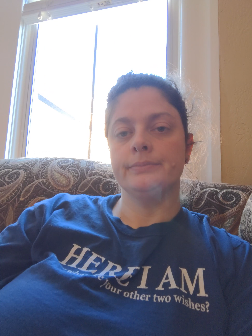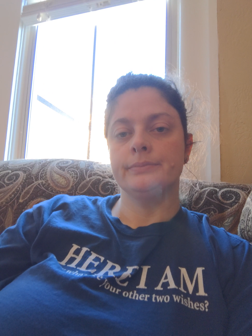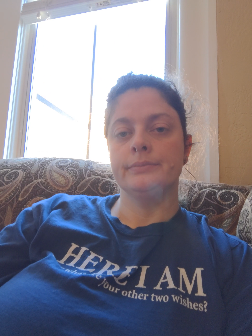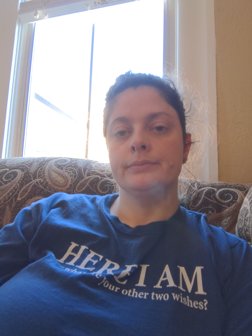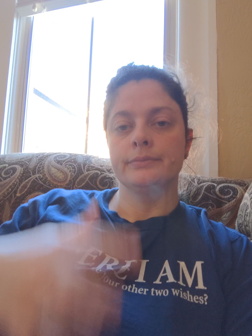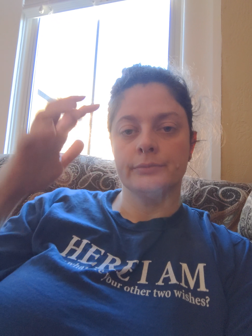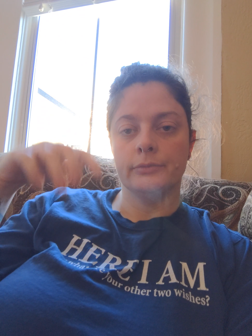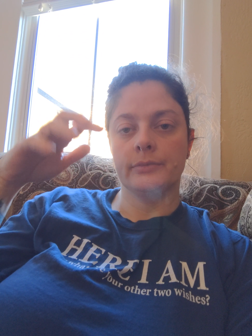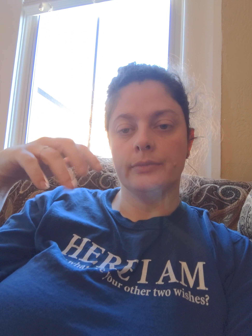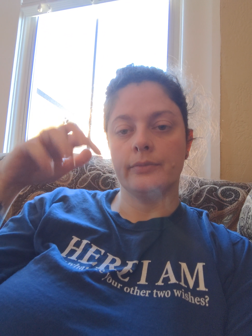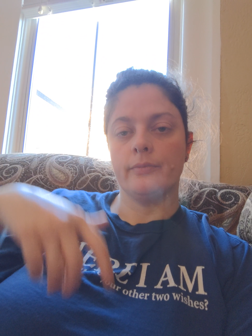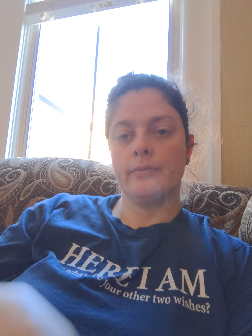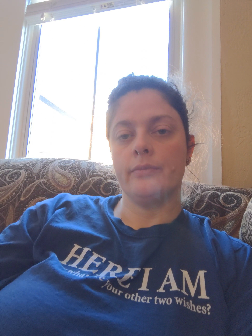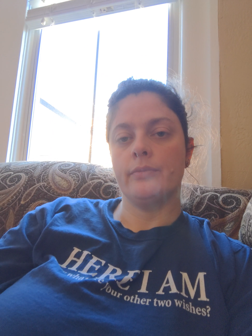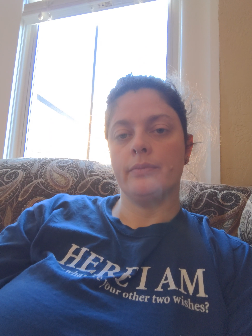rain